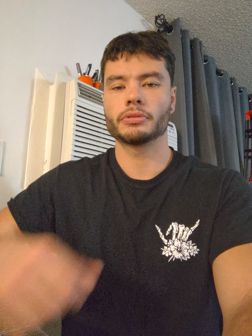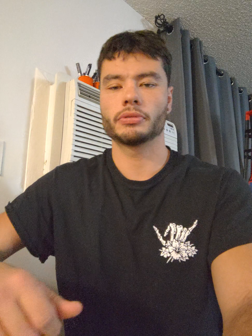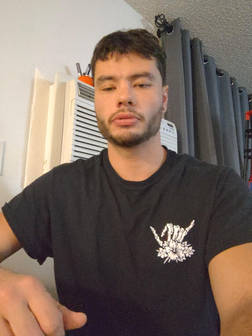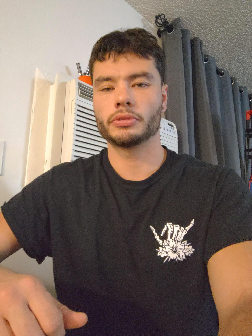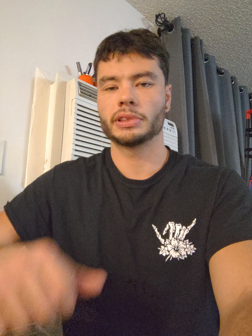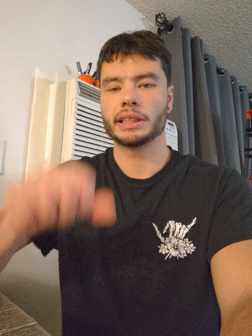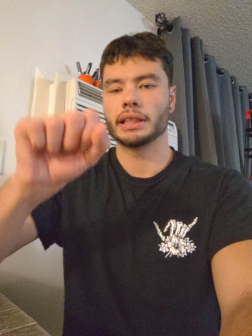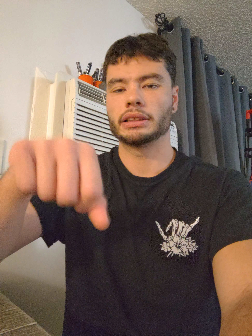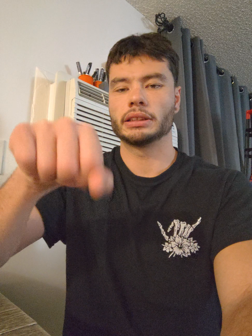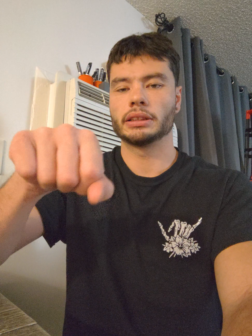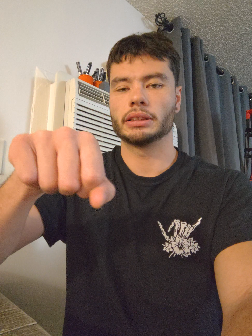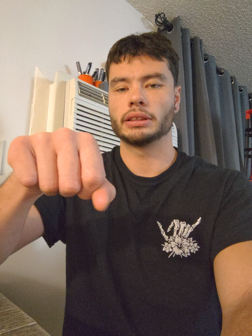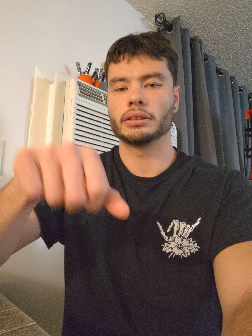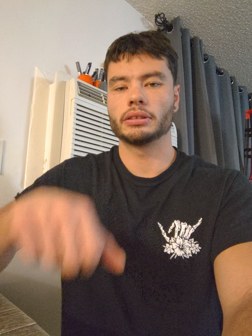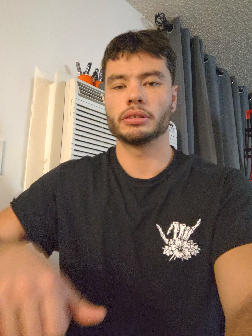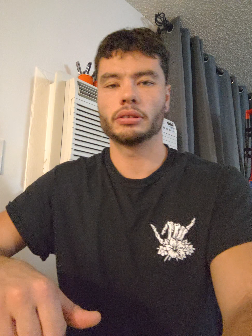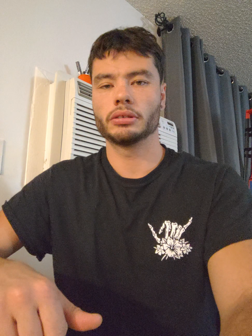yes